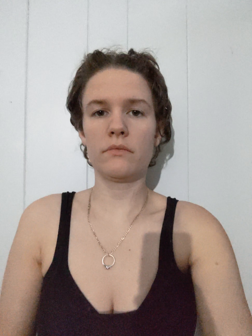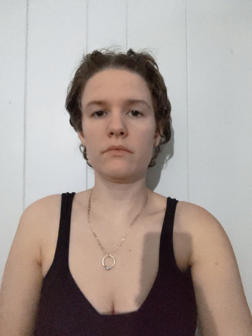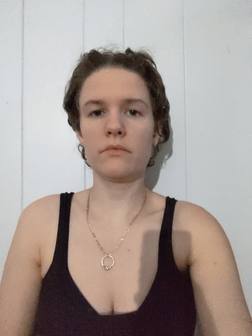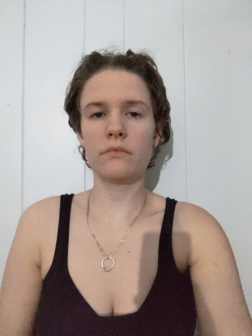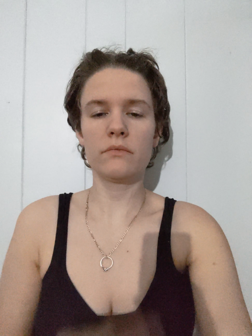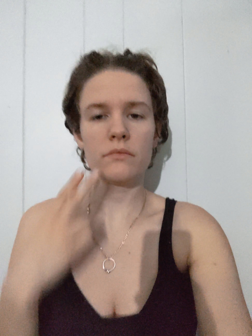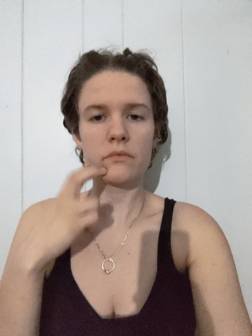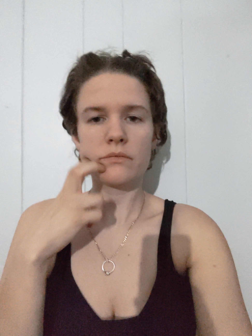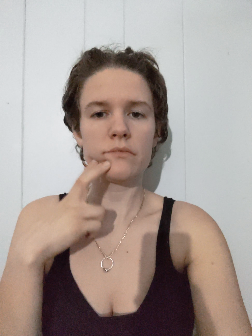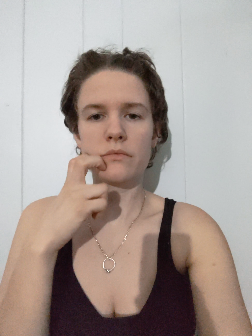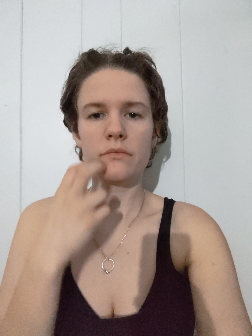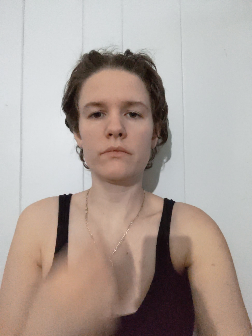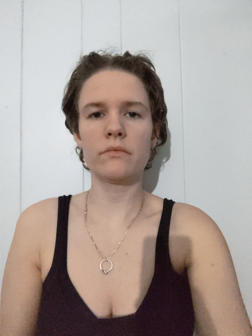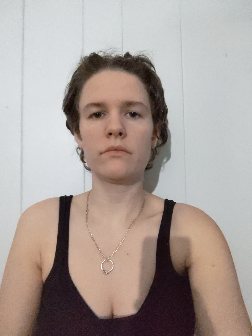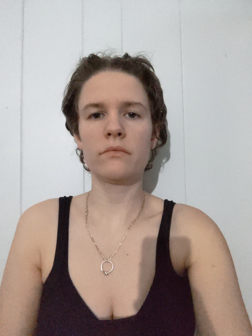gum